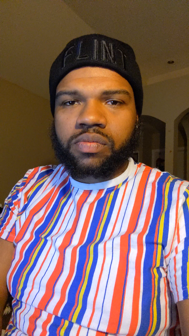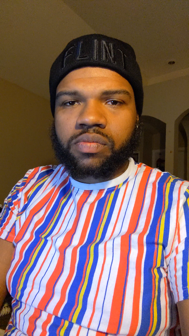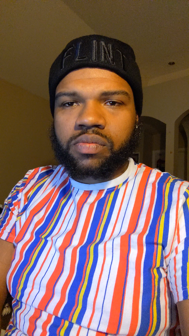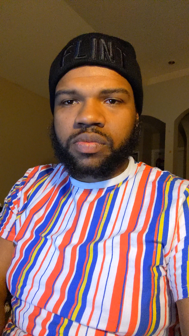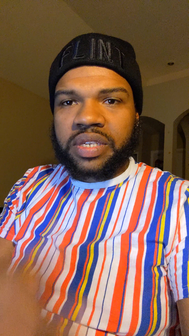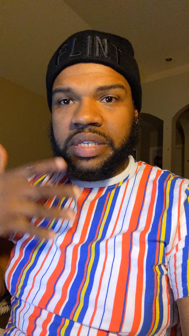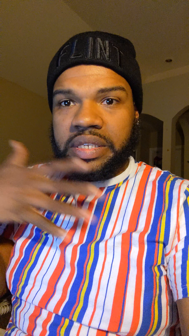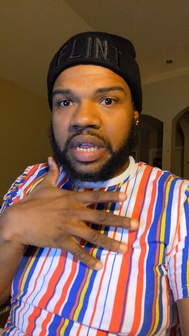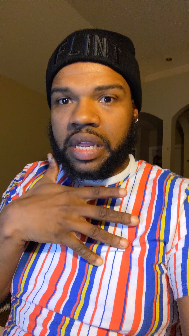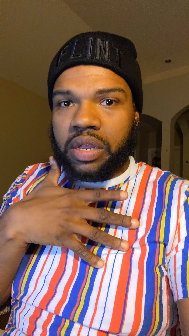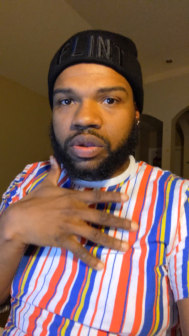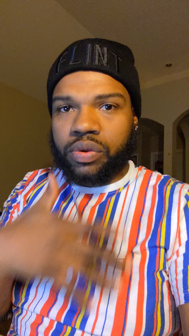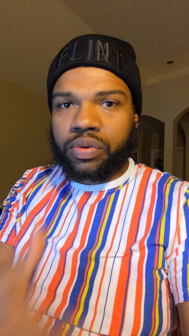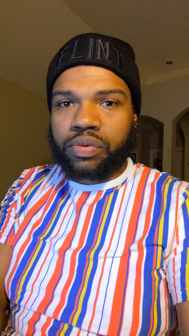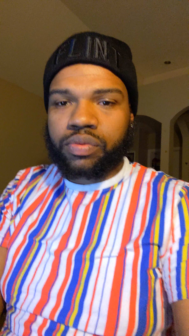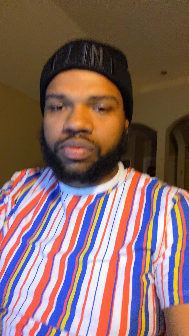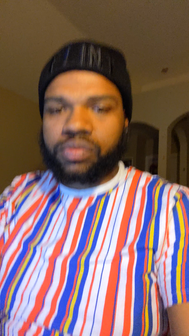scared